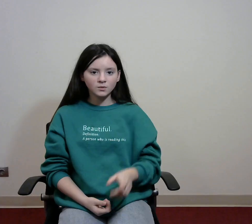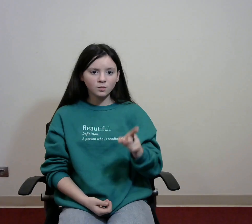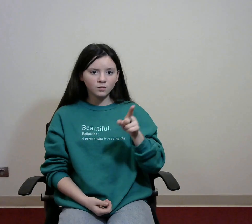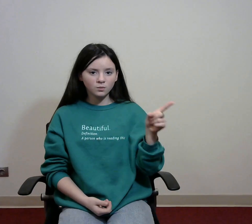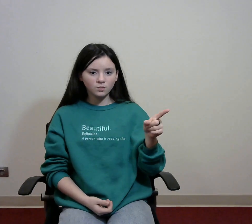onun